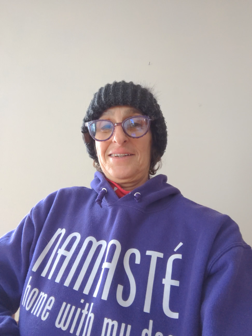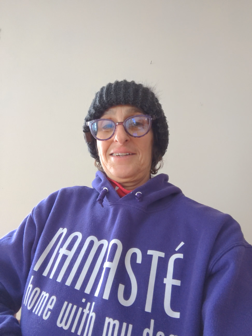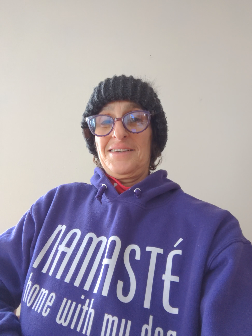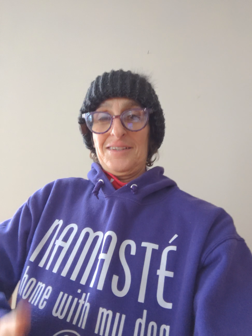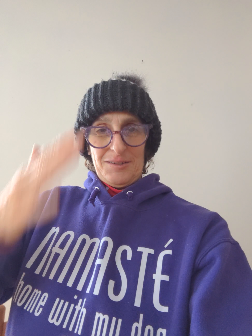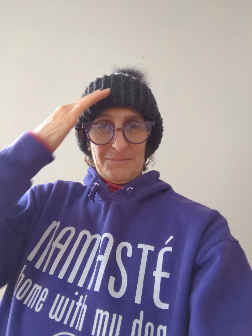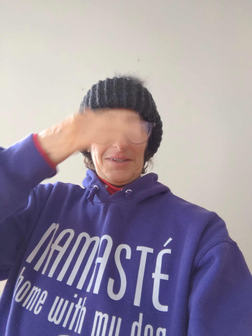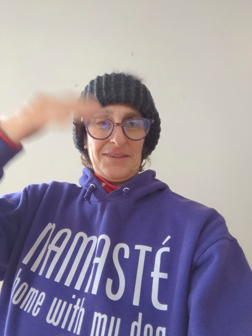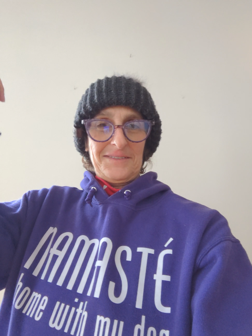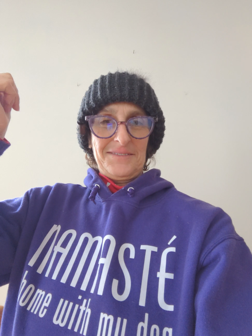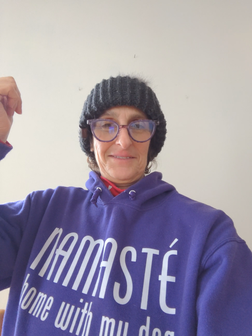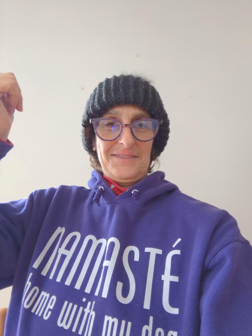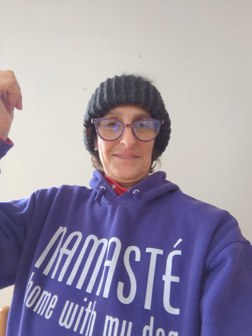because